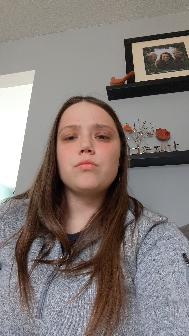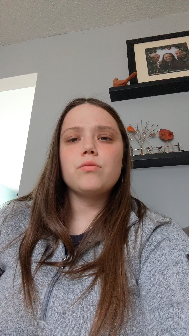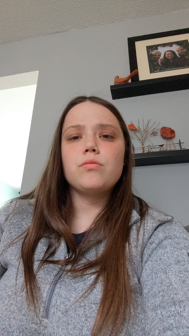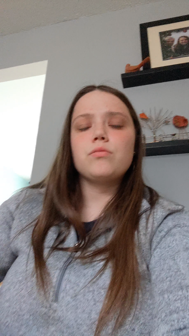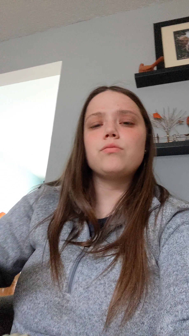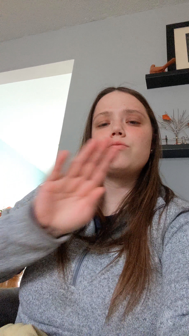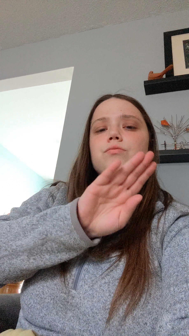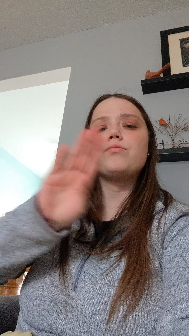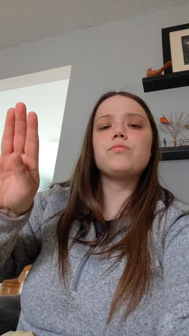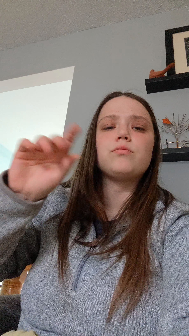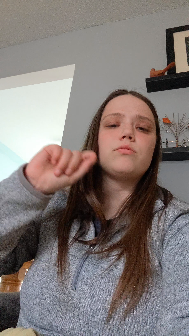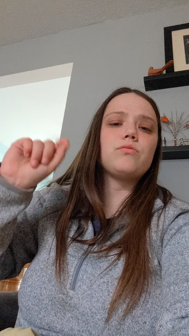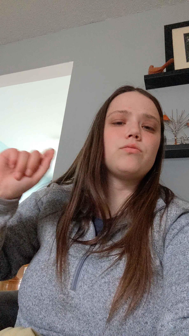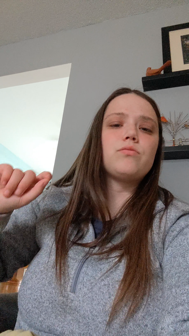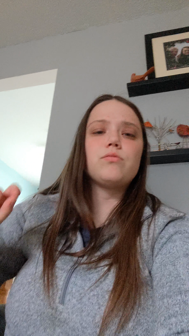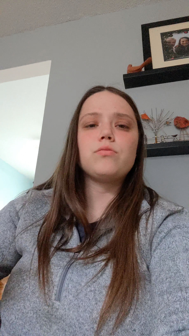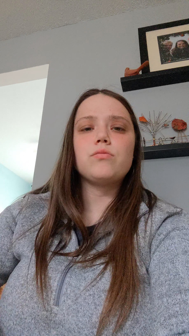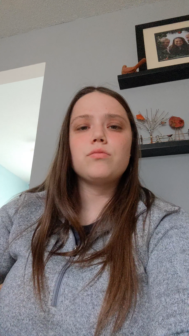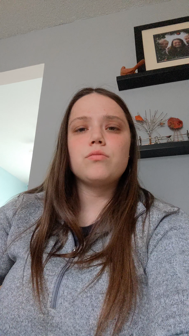chalk